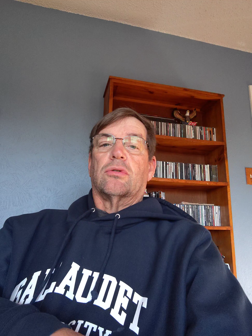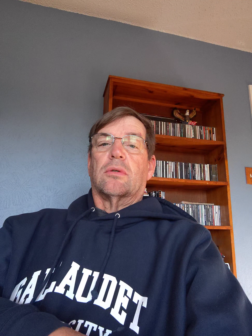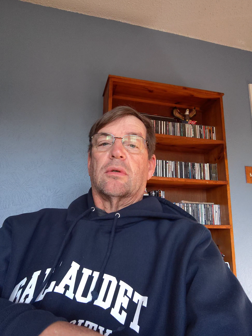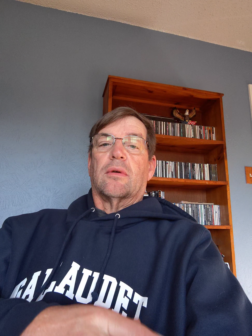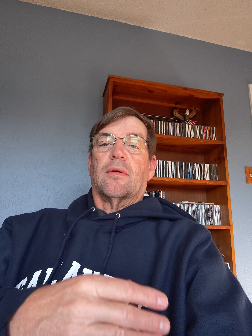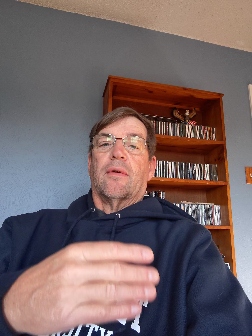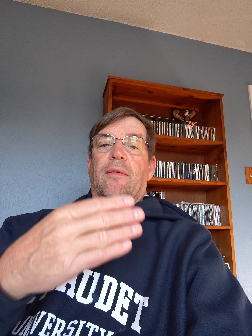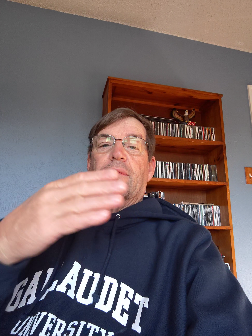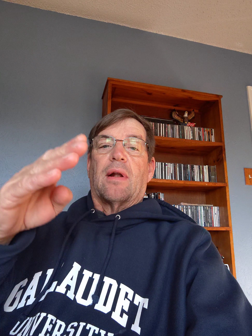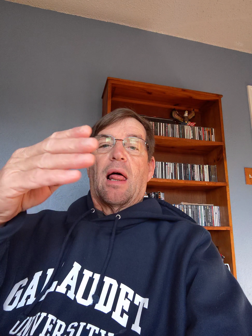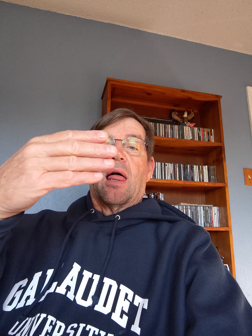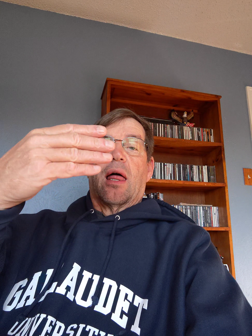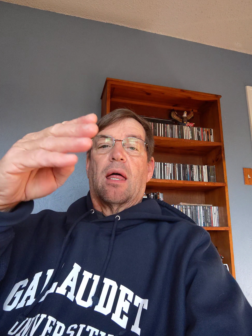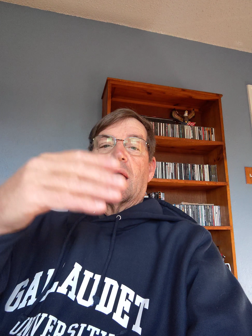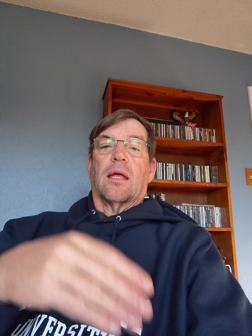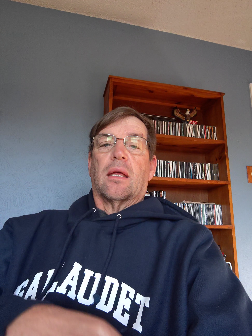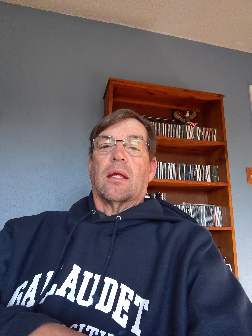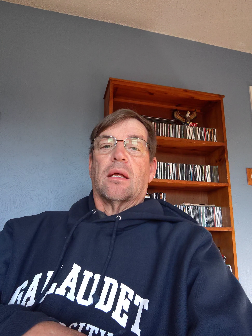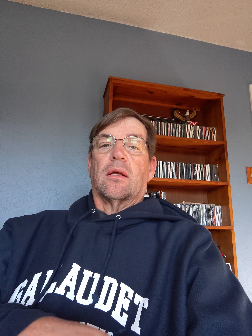flag